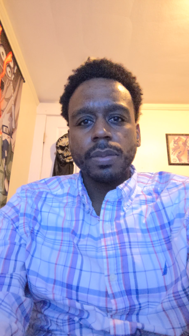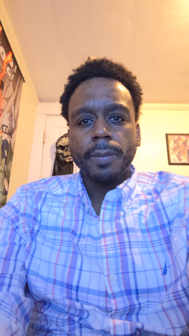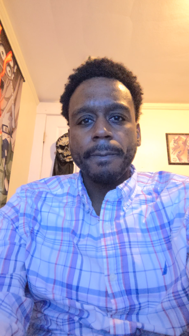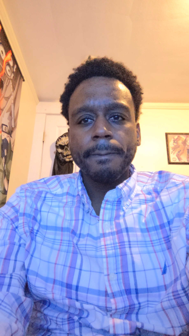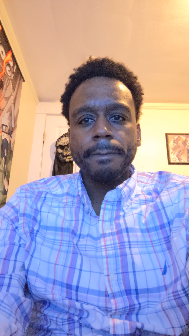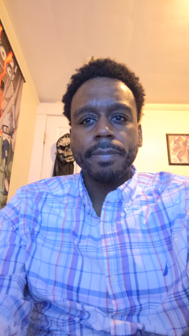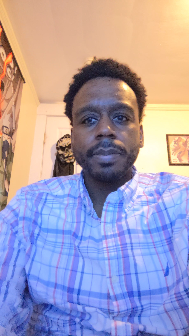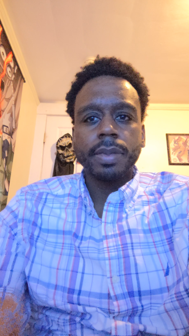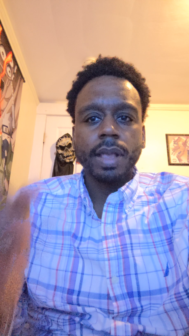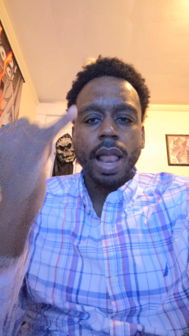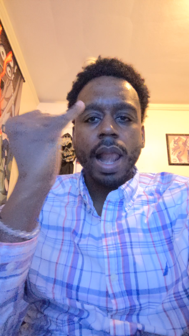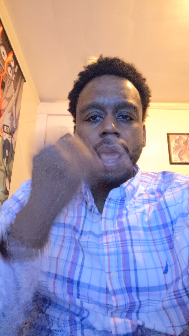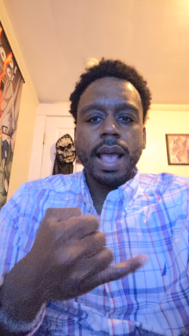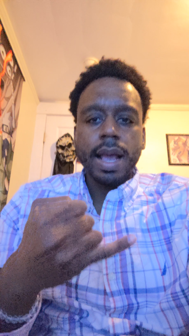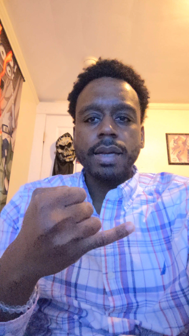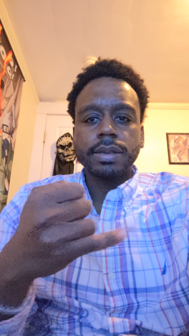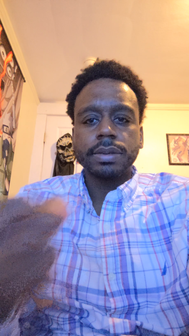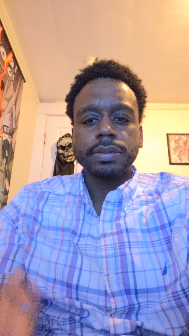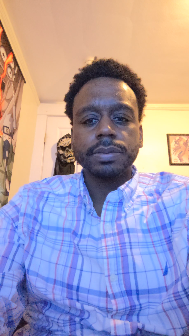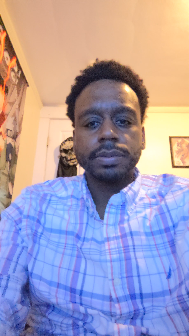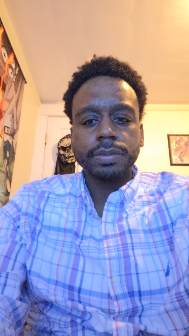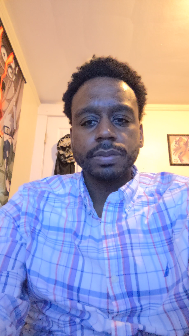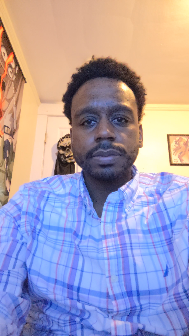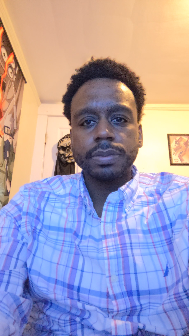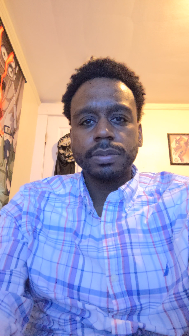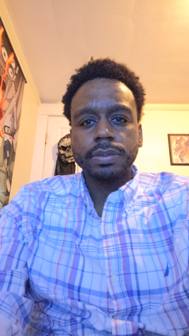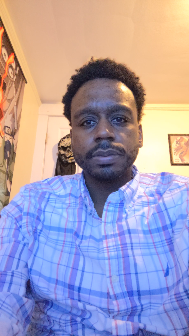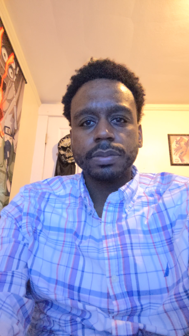last